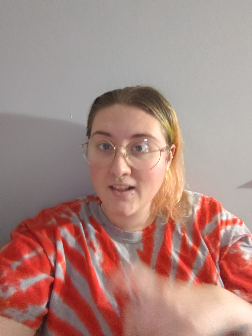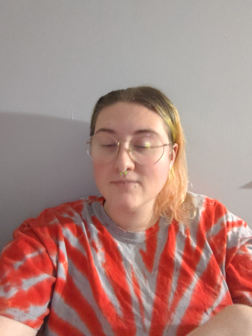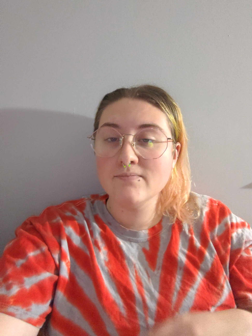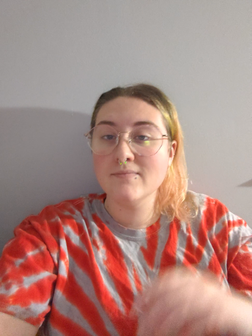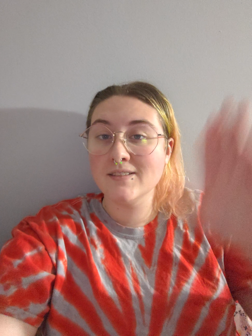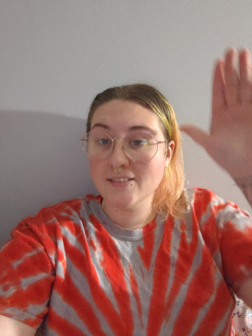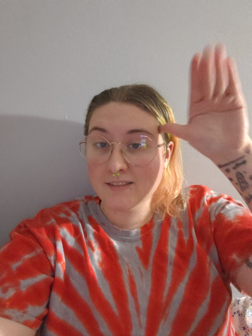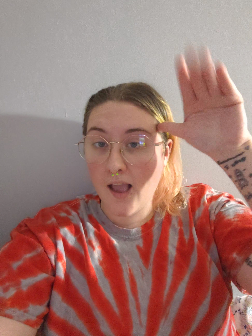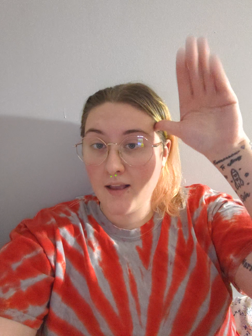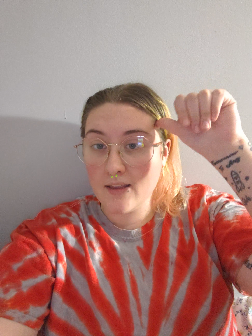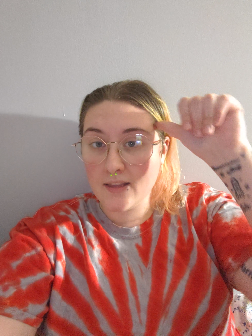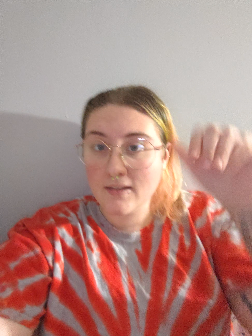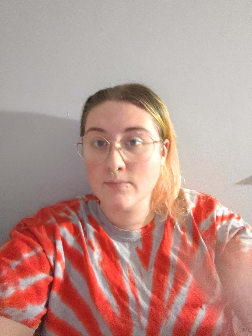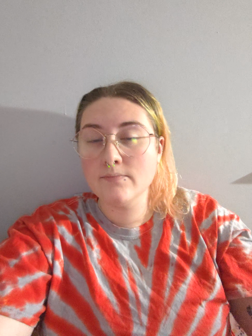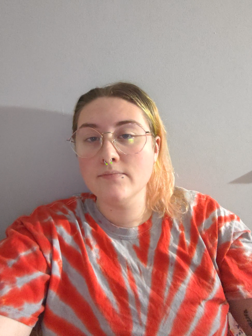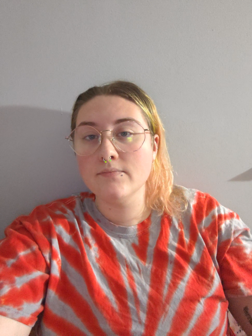donkey